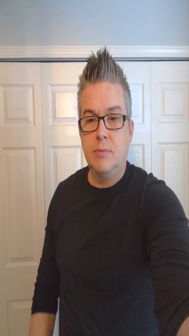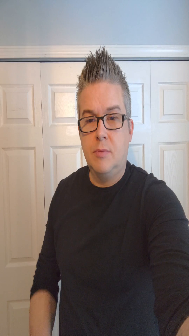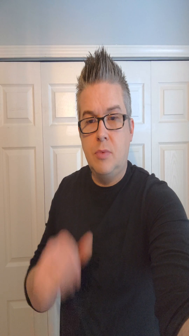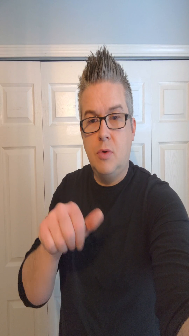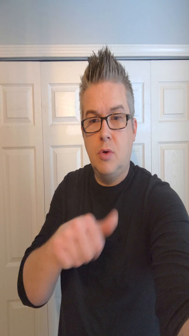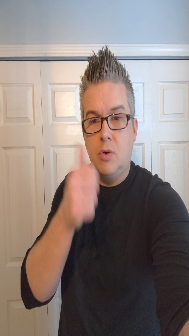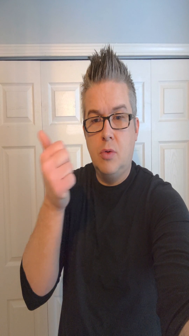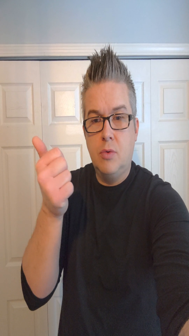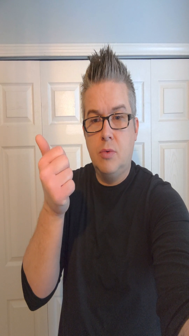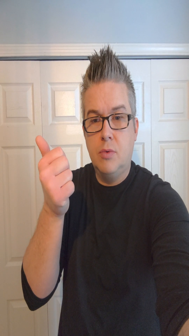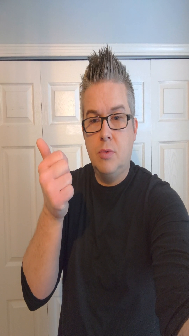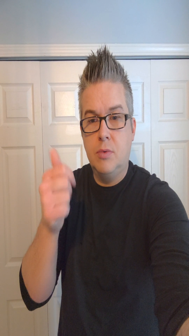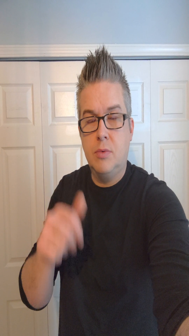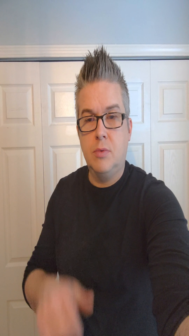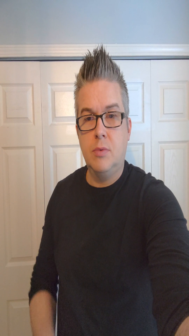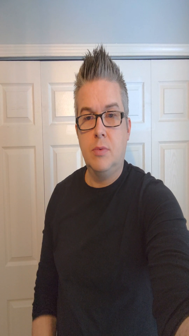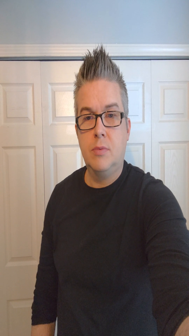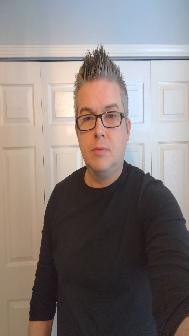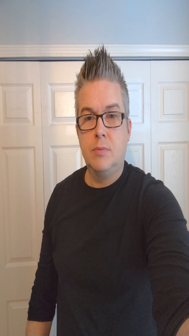another